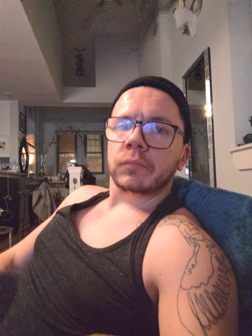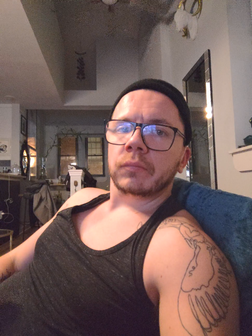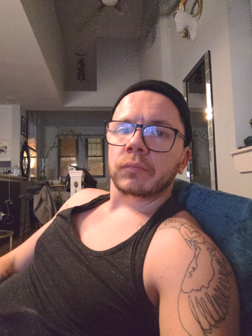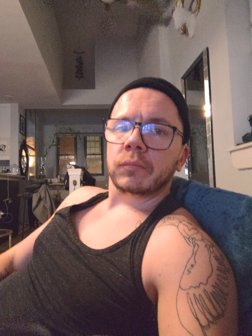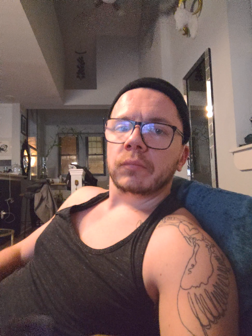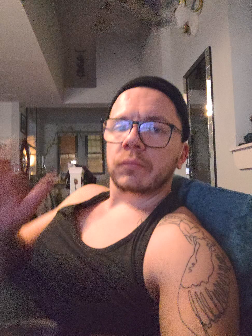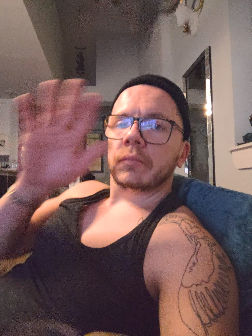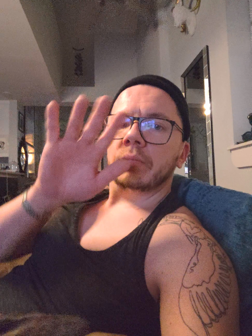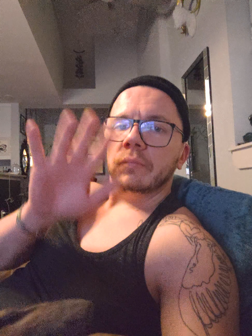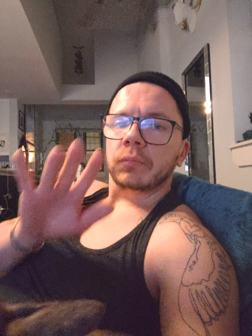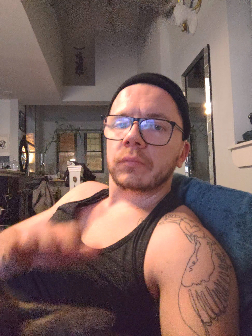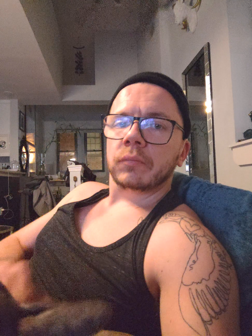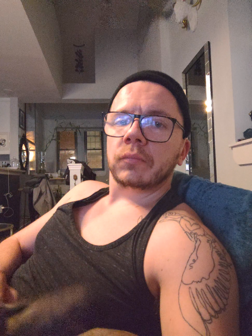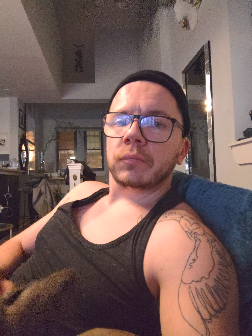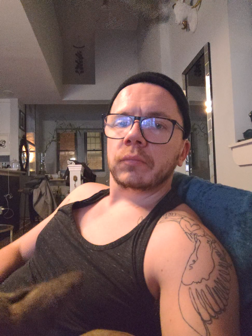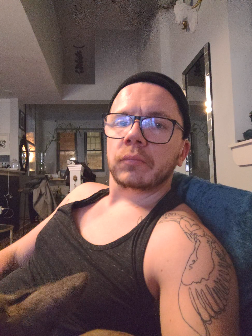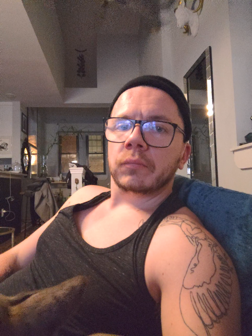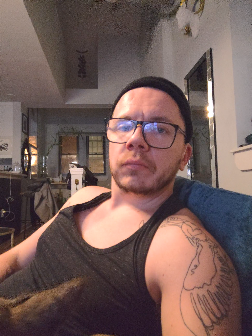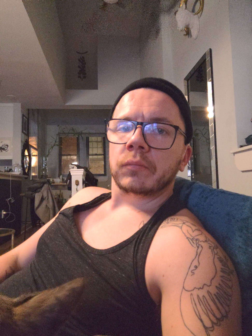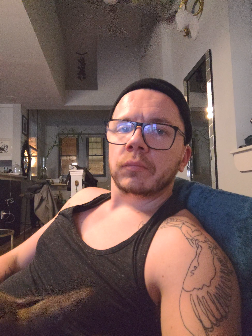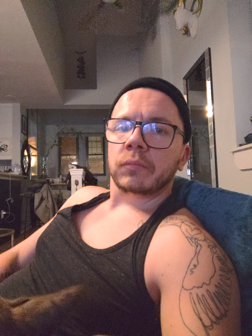snow